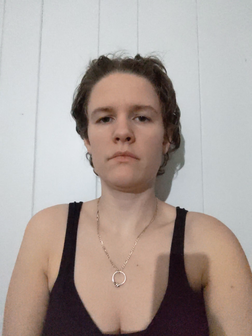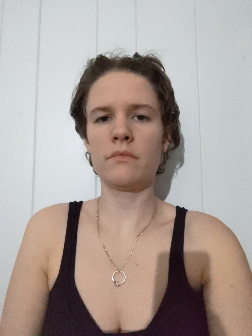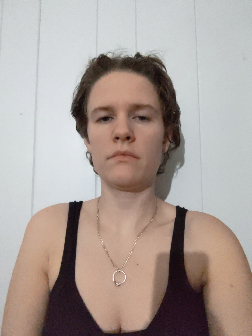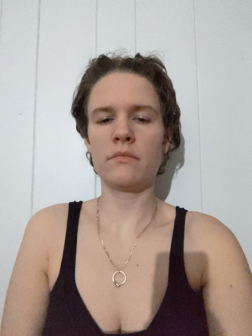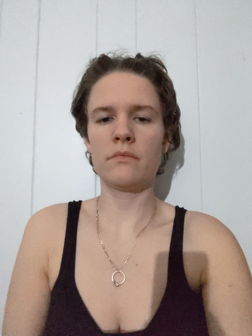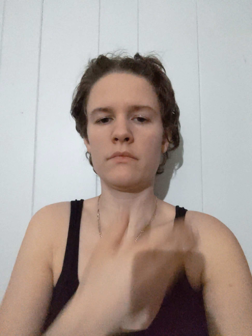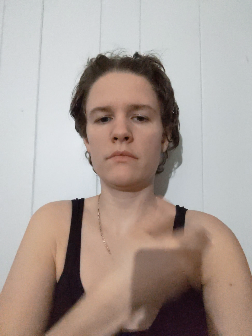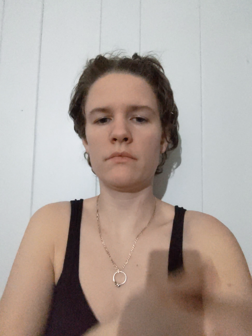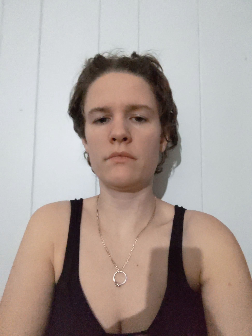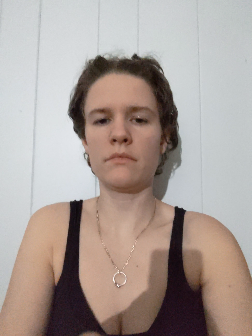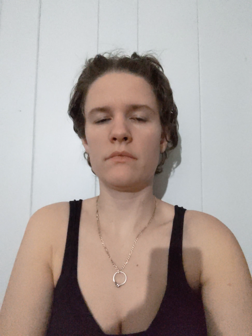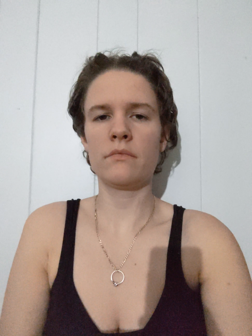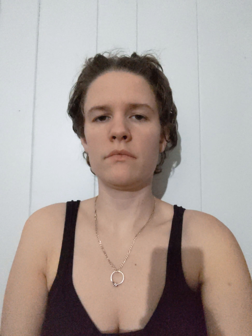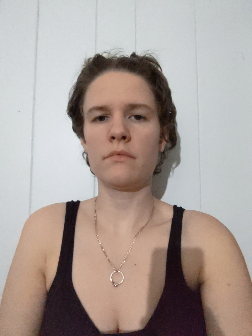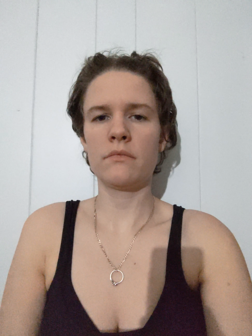arm